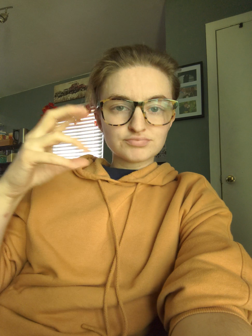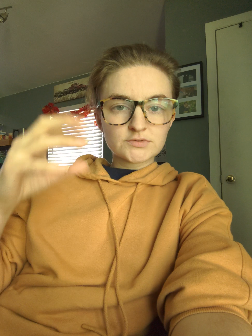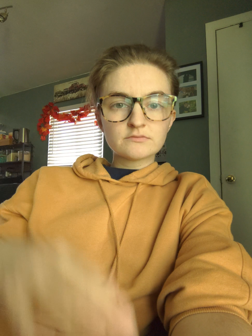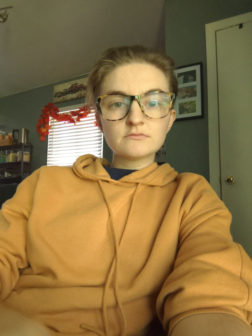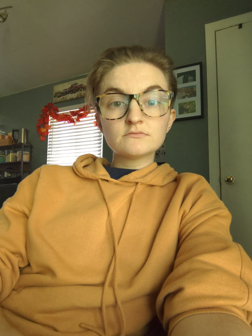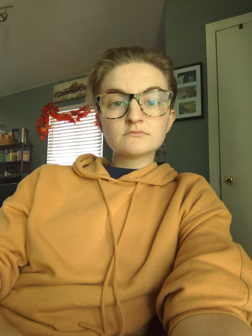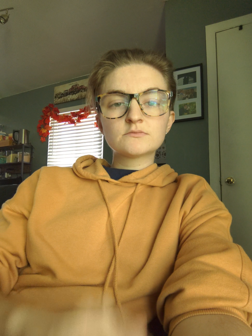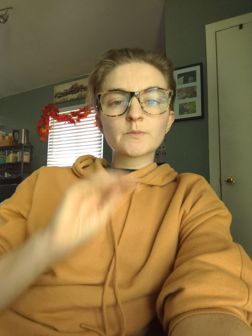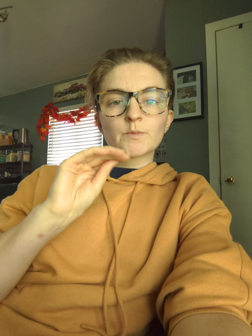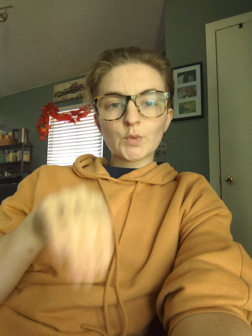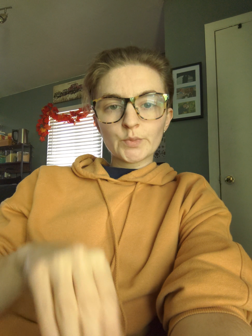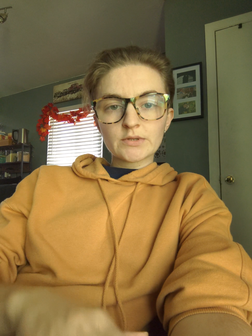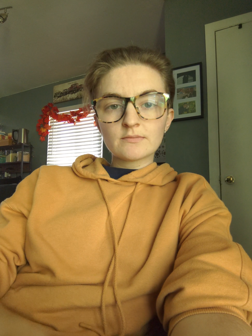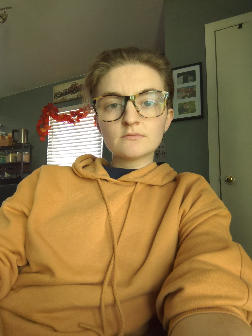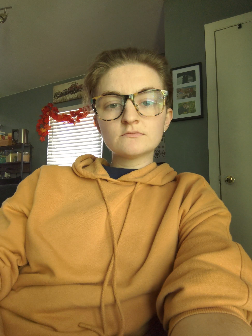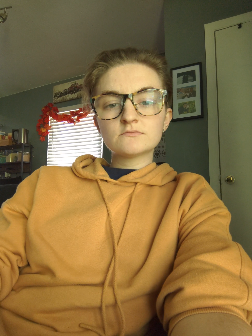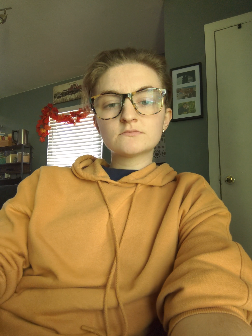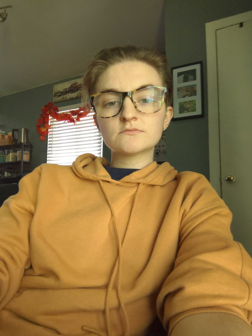put